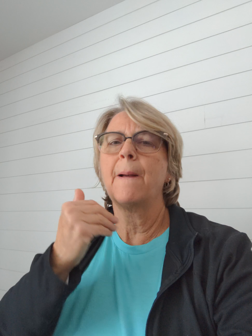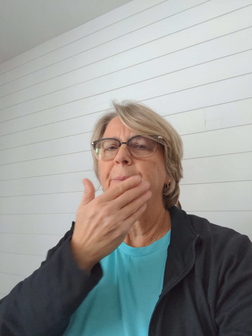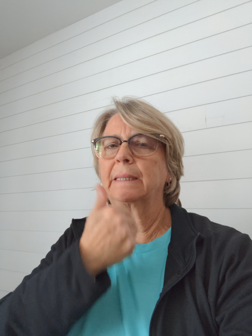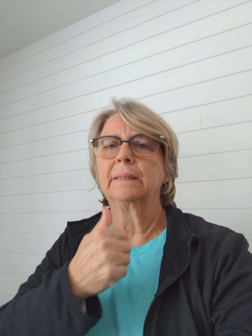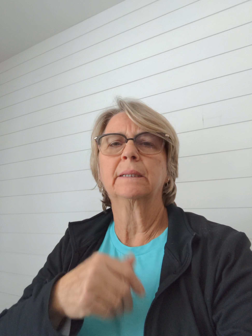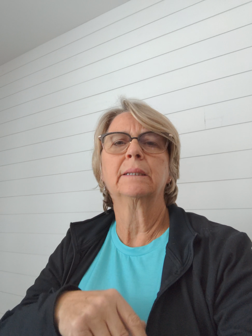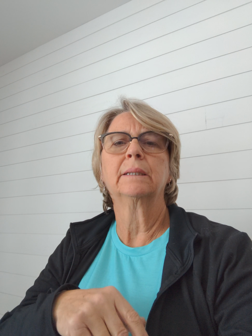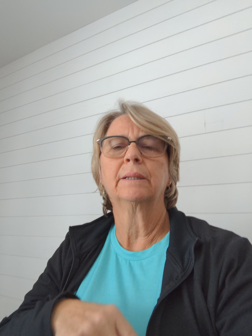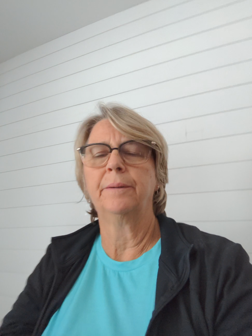napkin